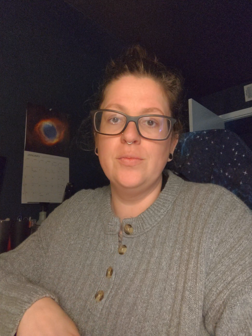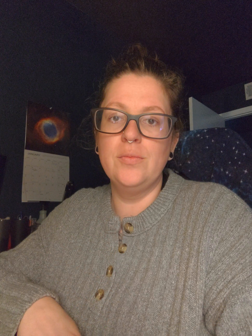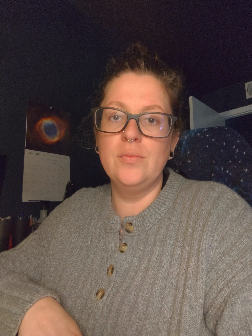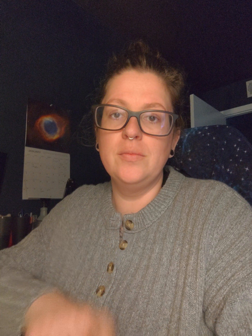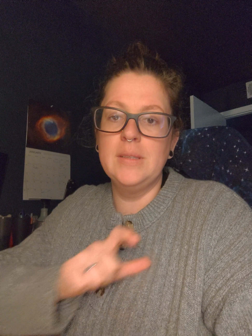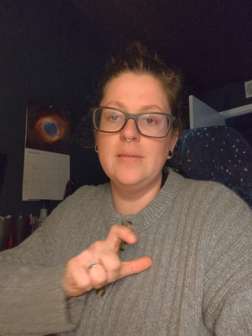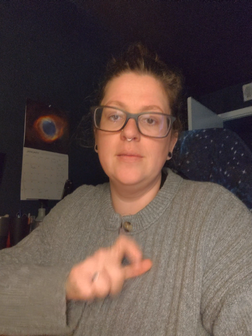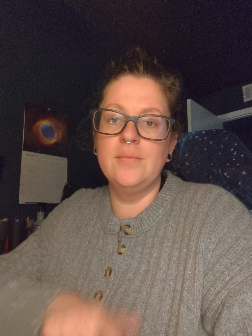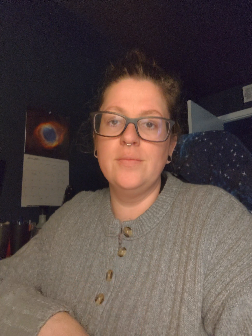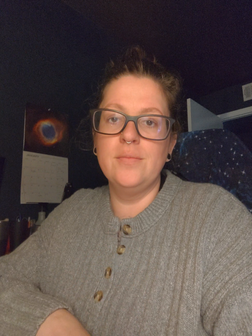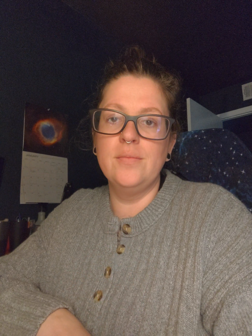police